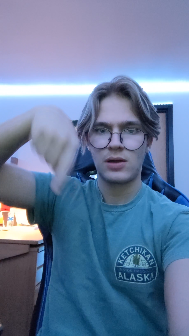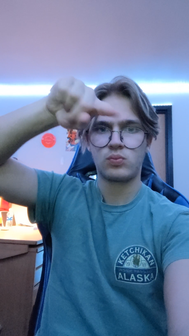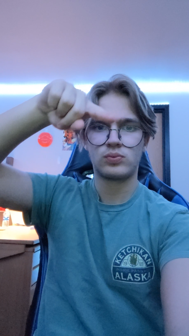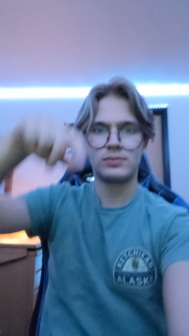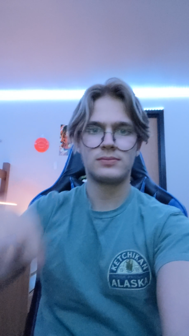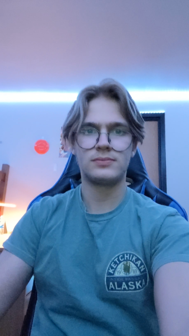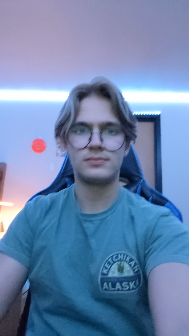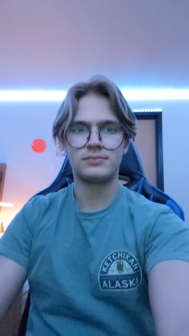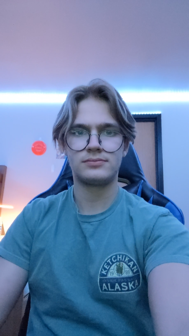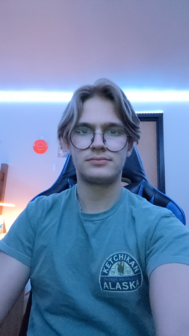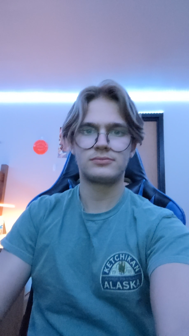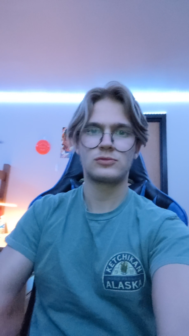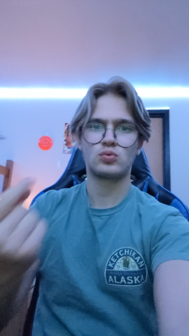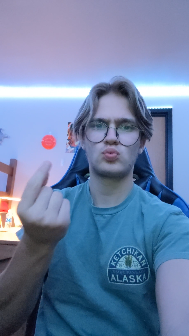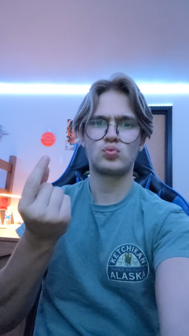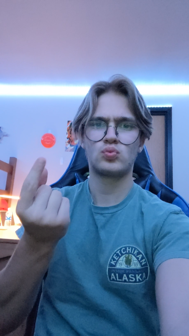do